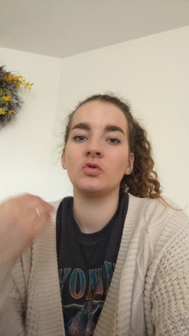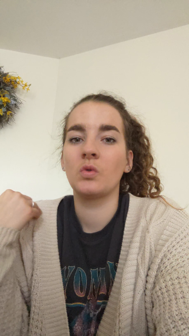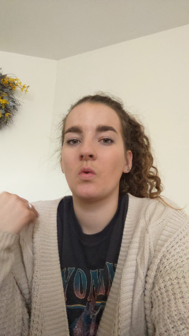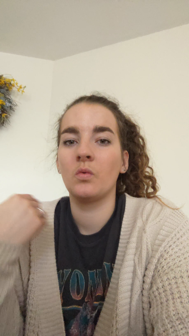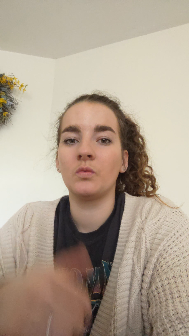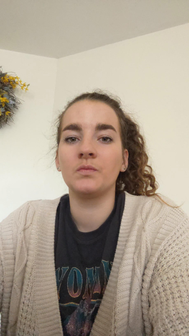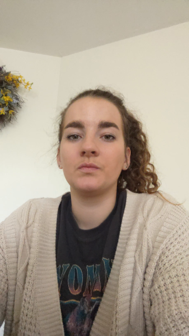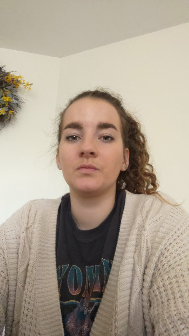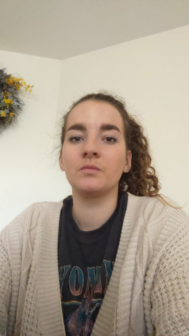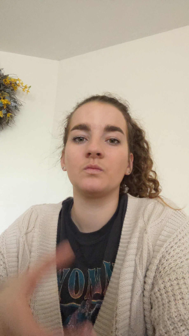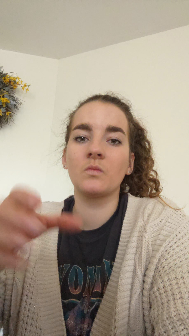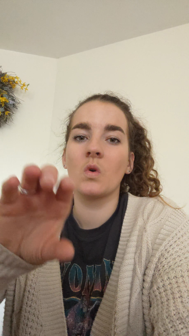pour